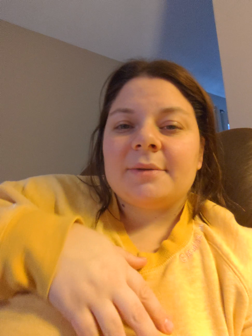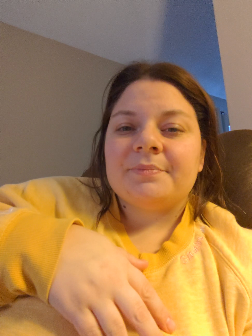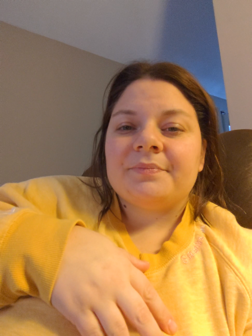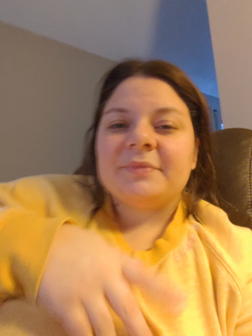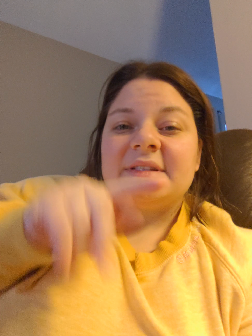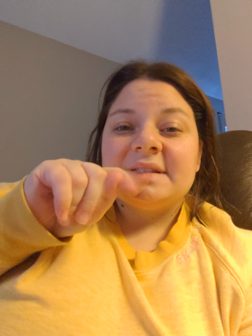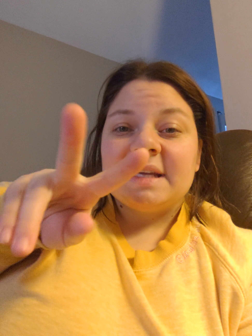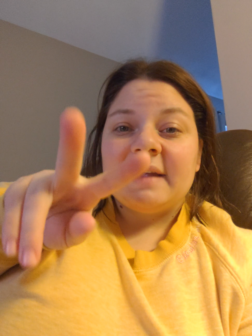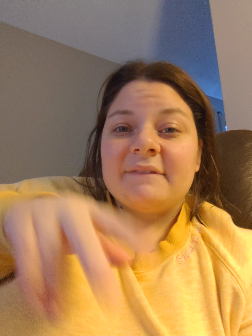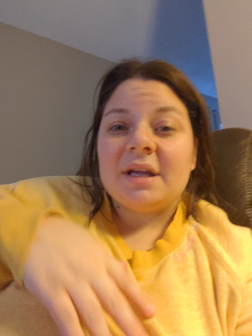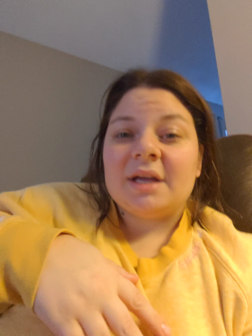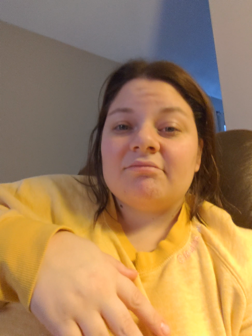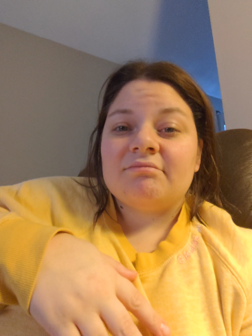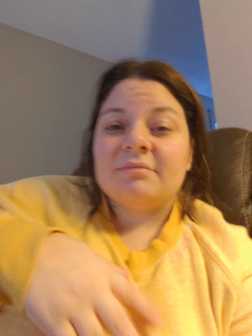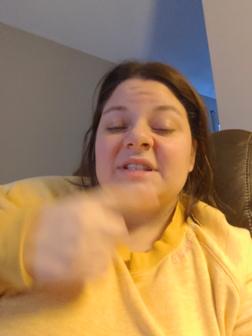TV